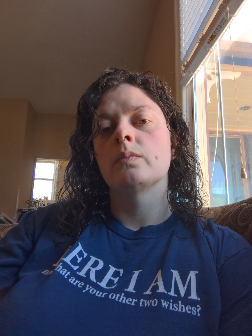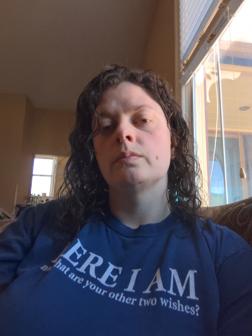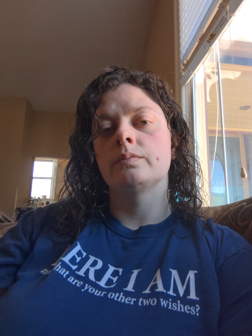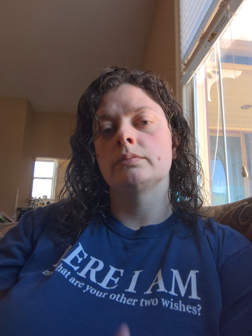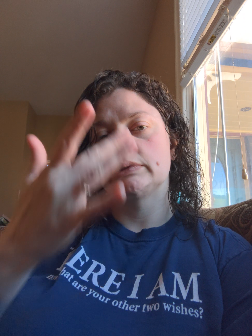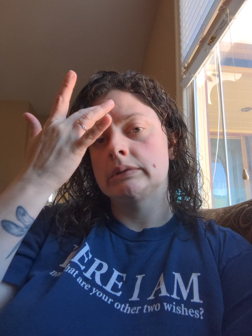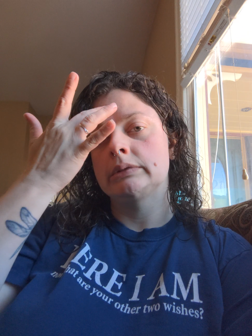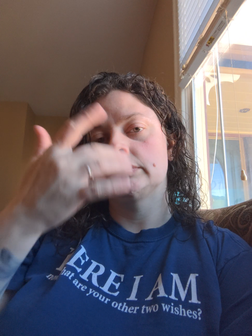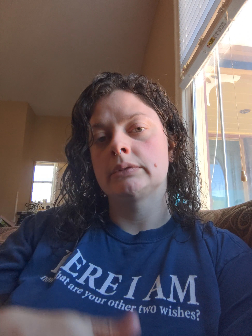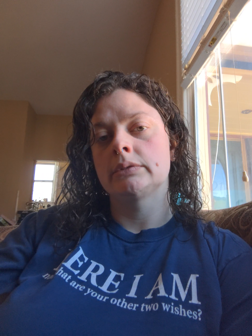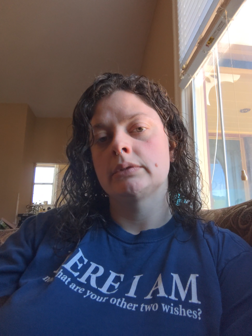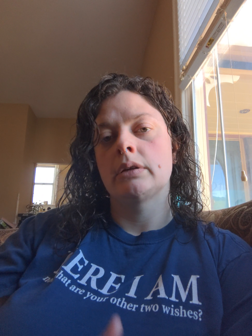sick